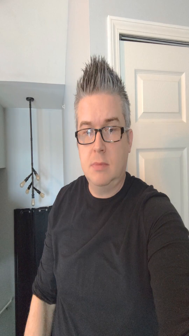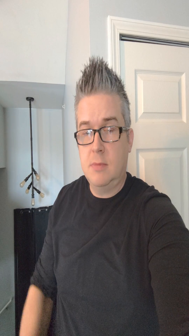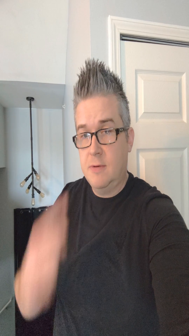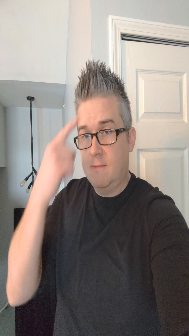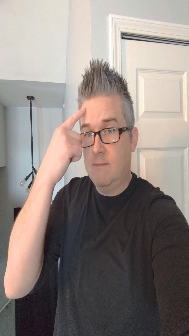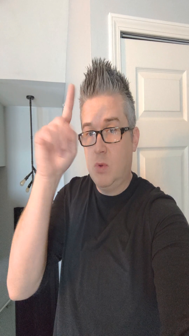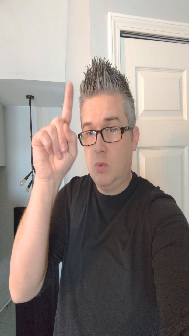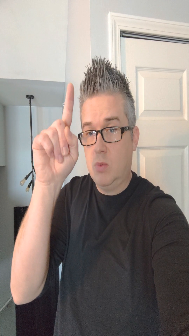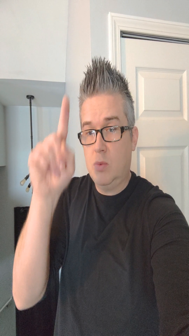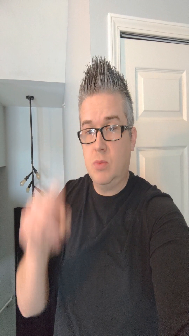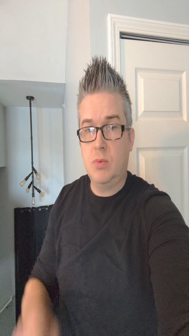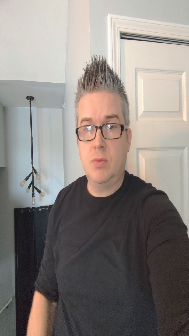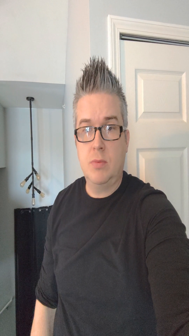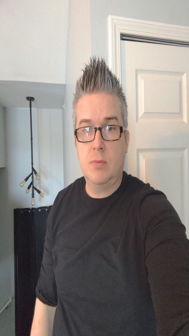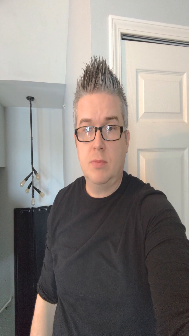for